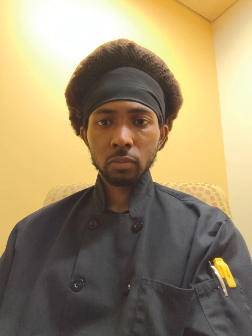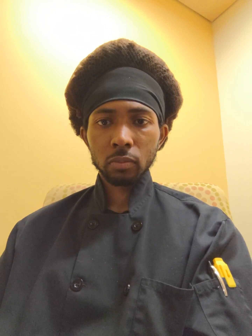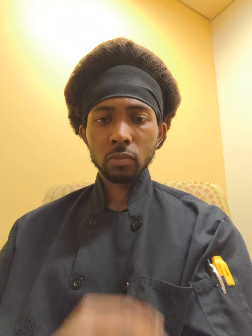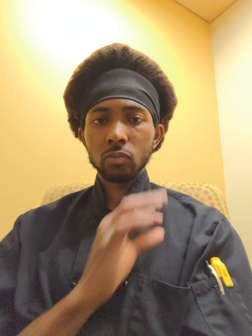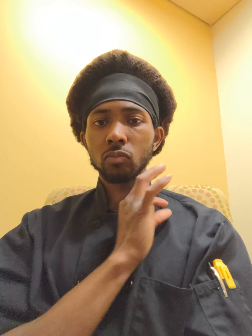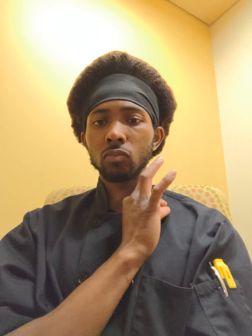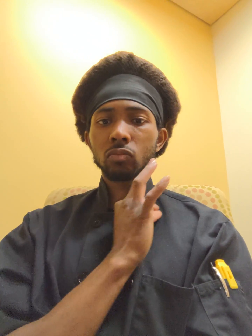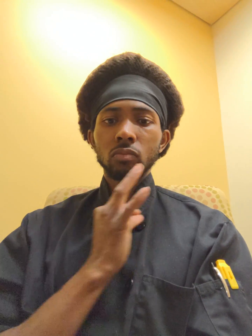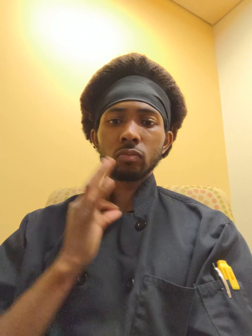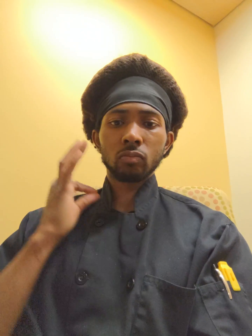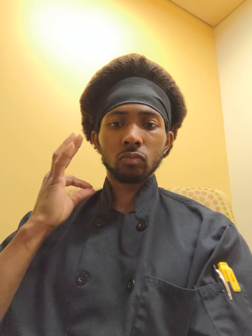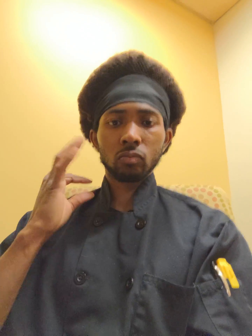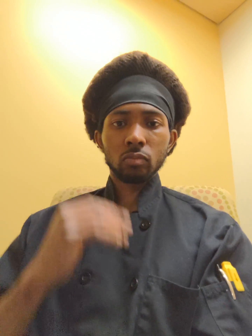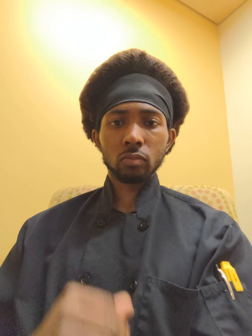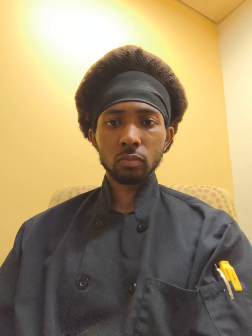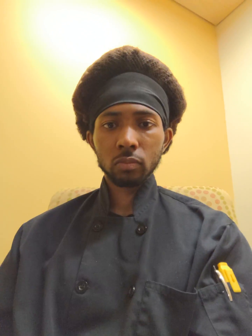beads